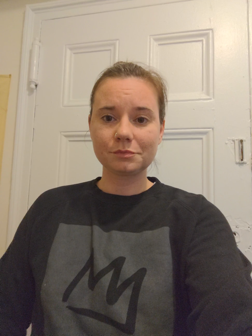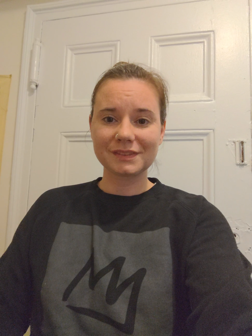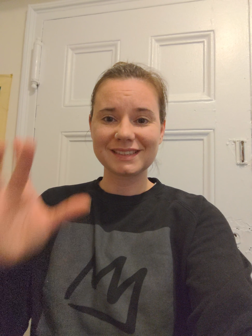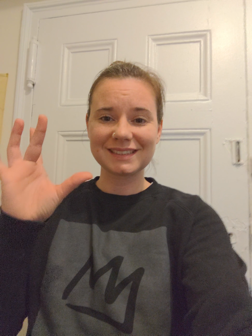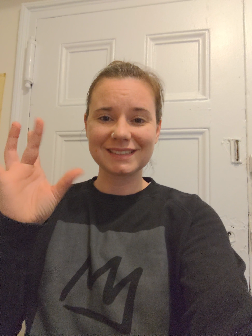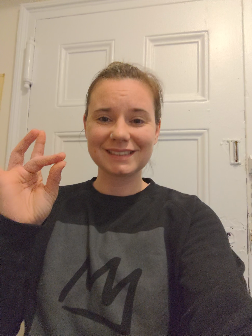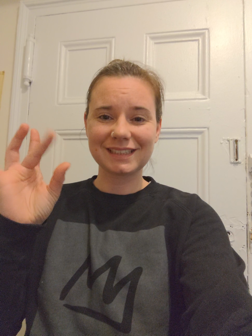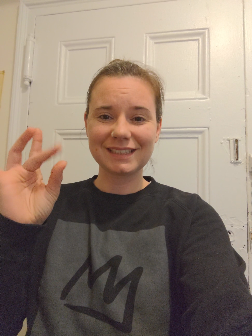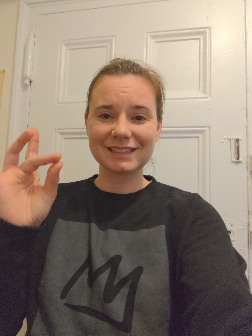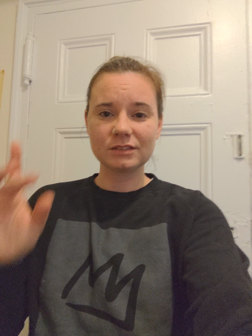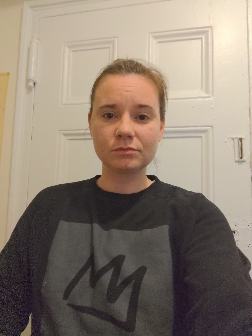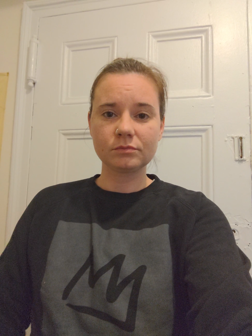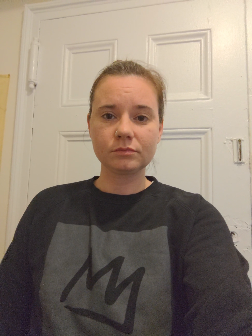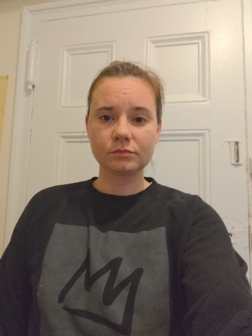sticky